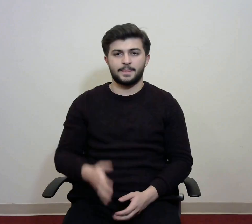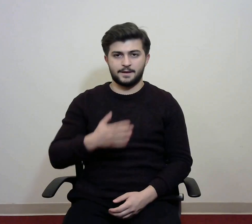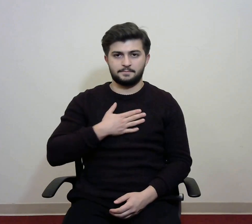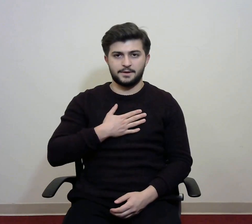mən